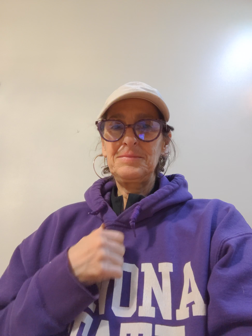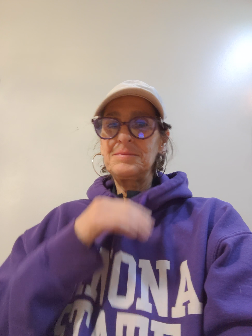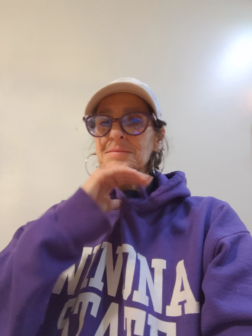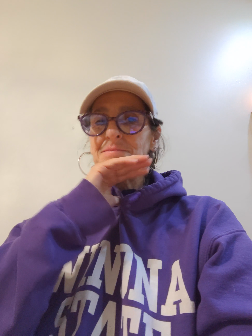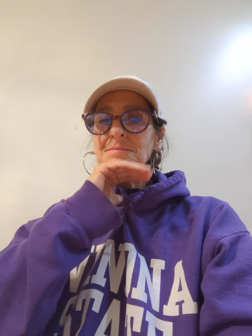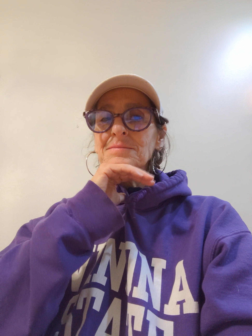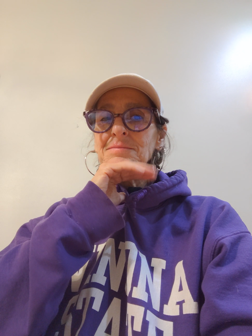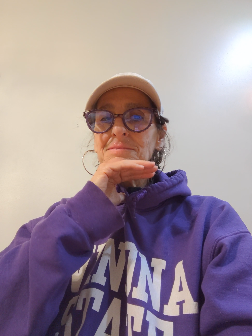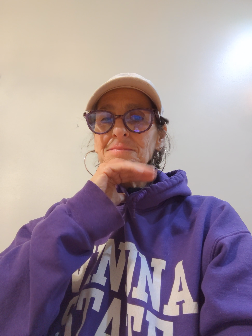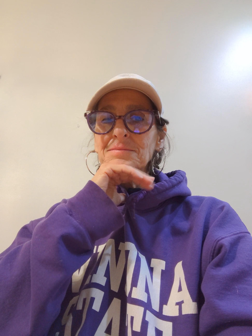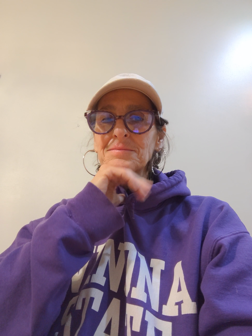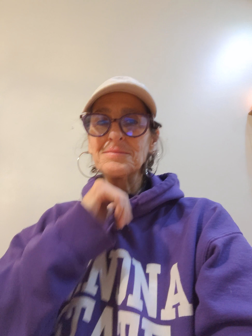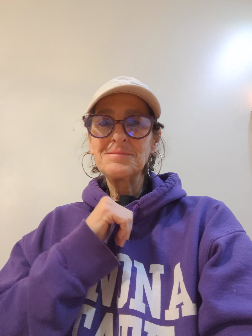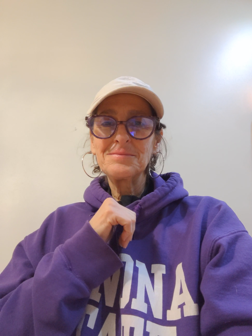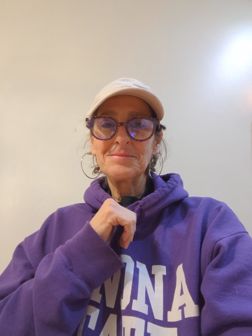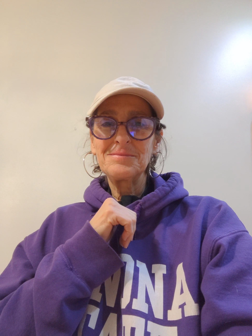pig